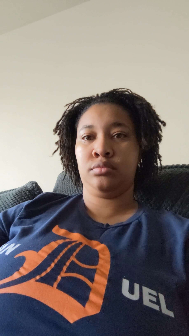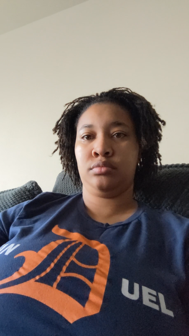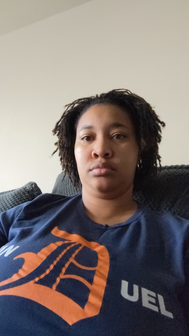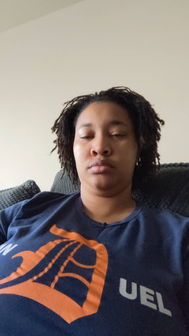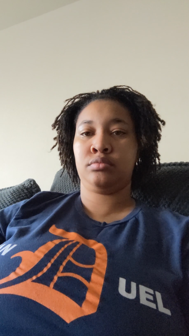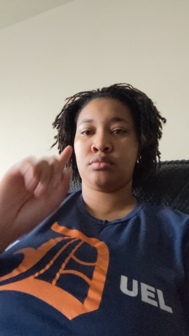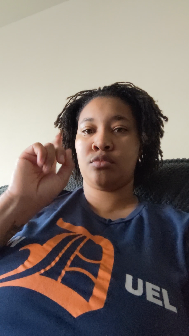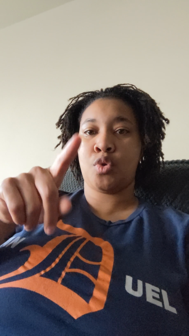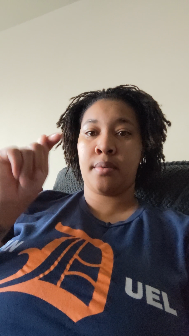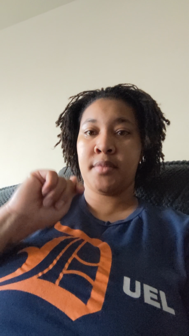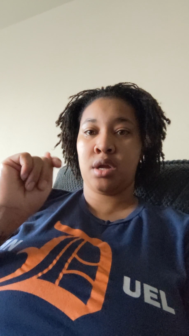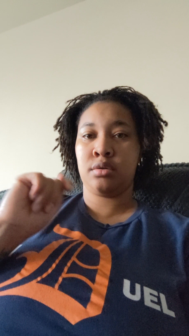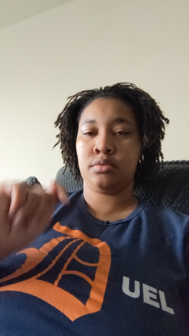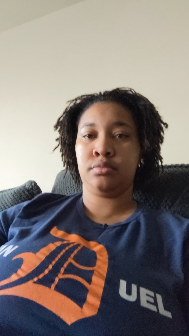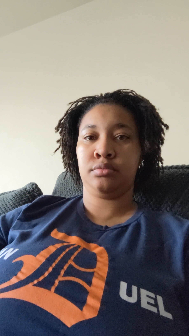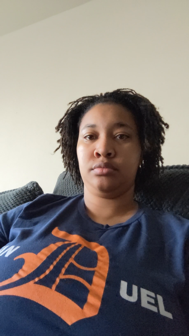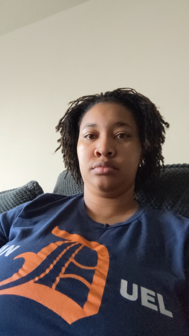go potty